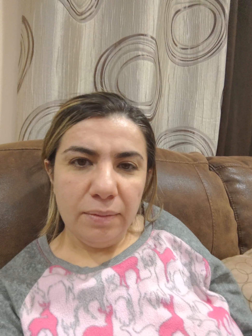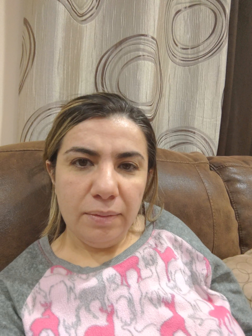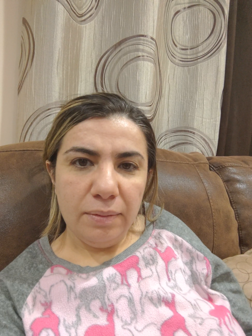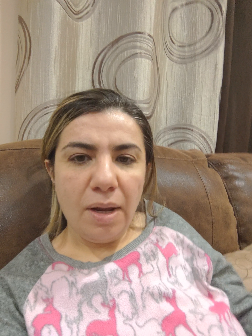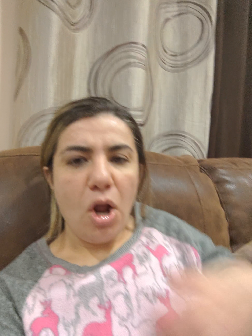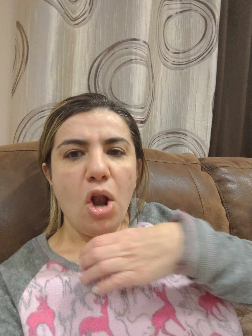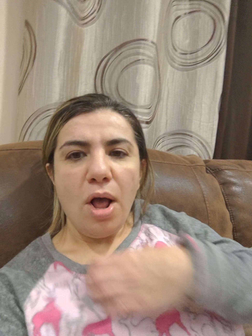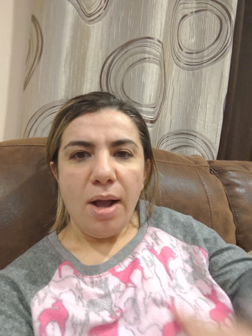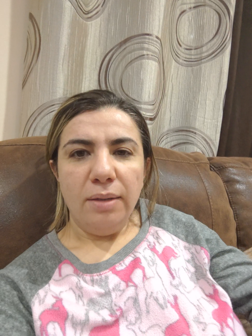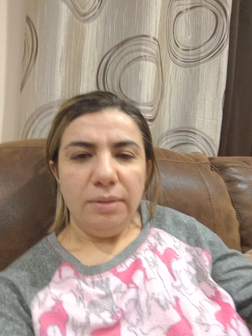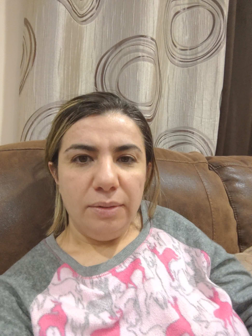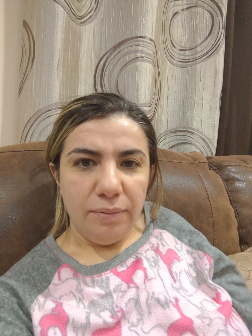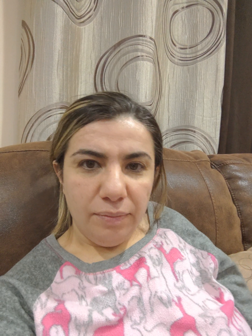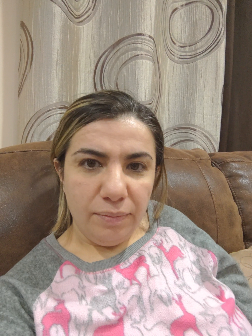hungry